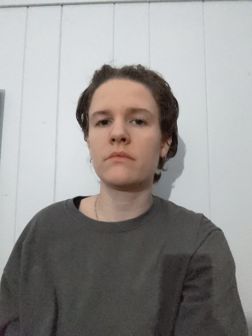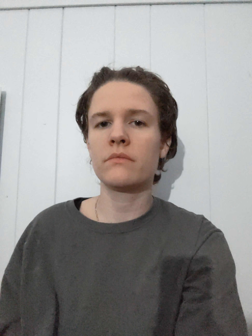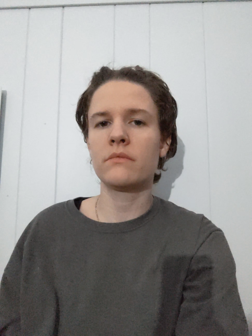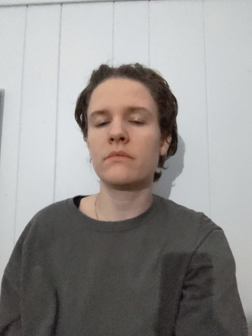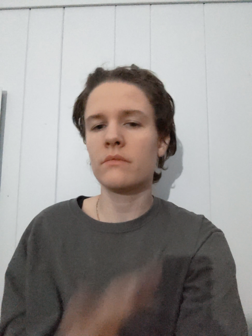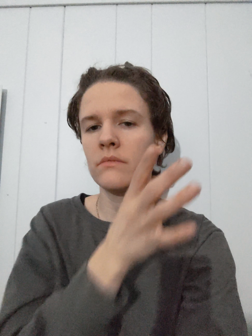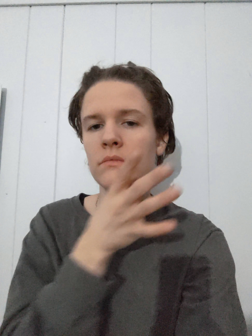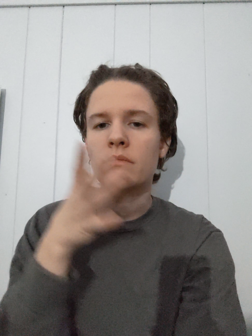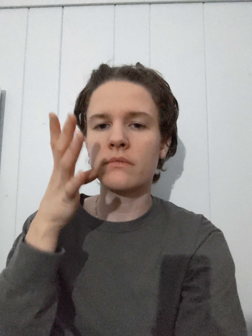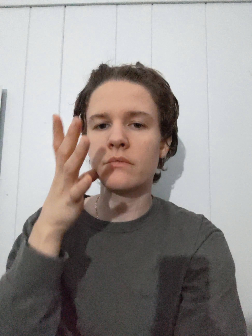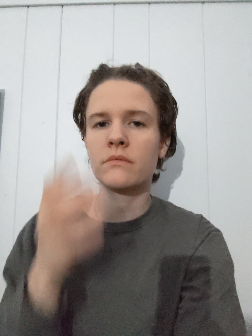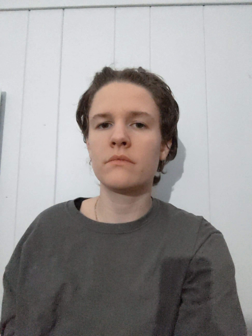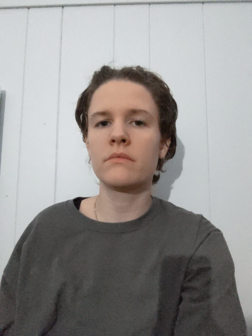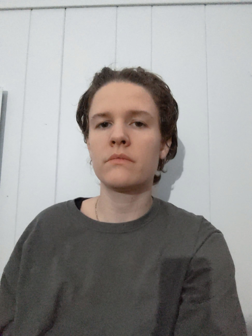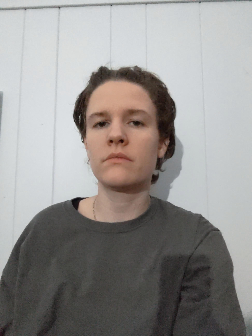farm